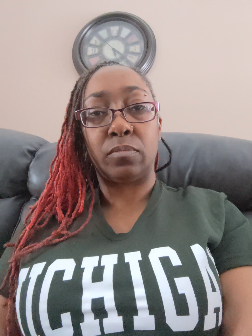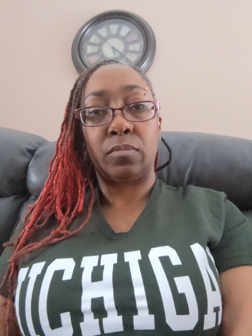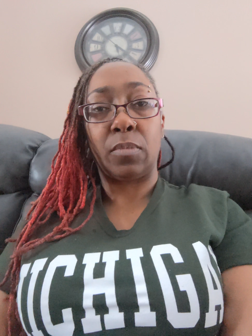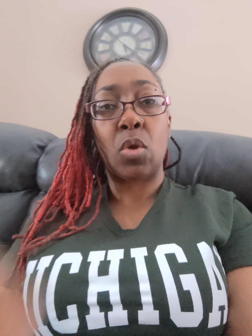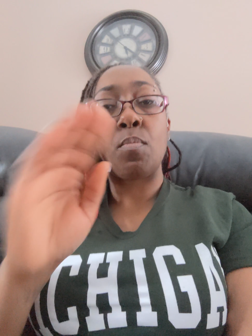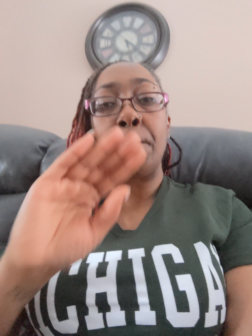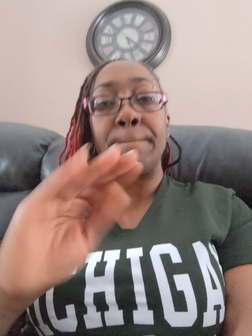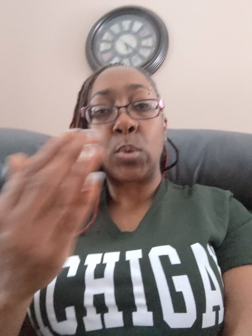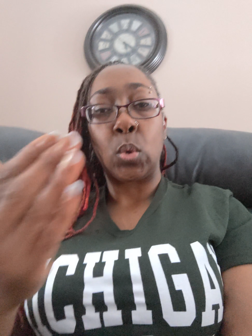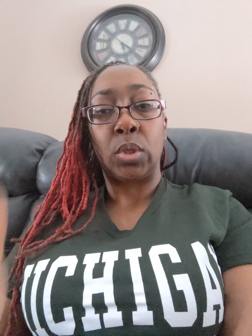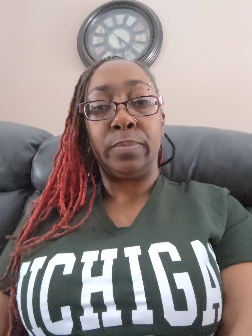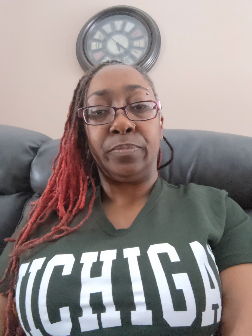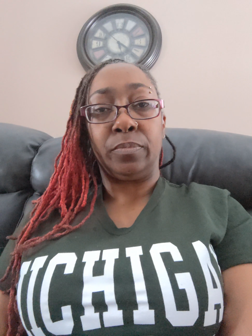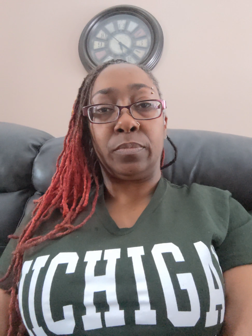book